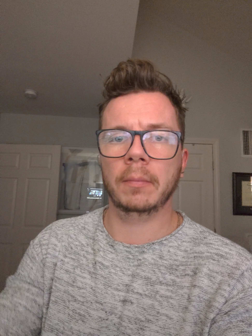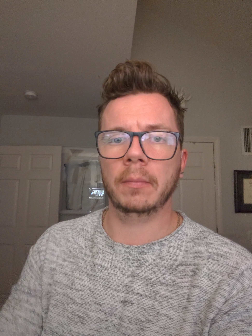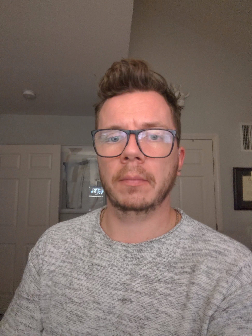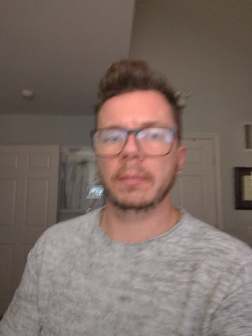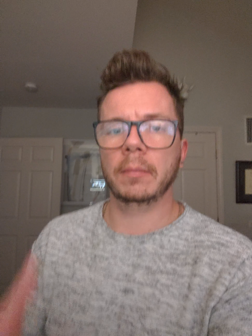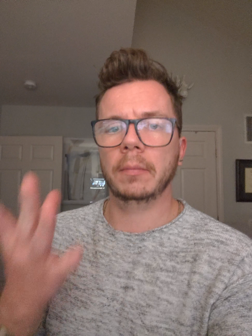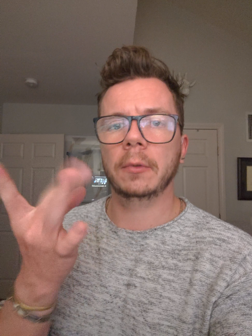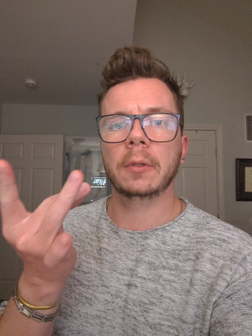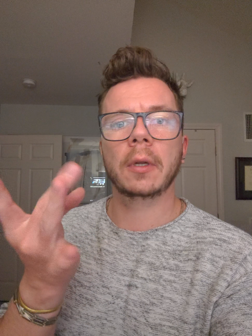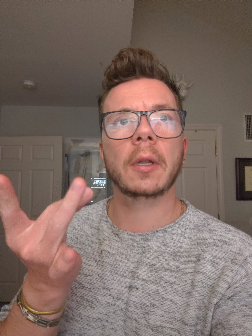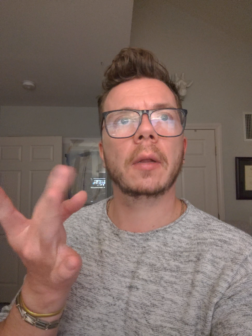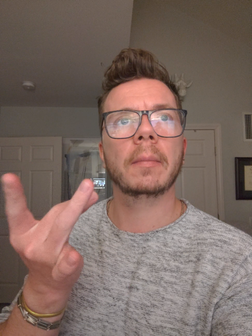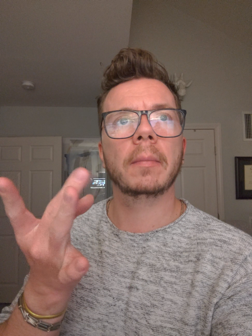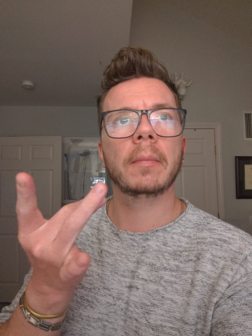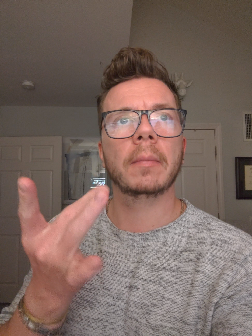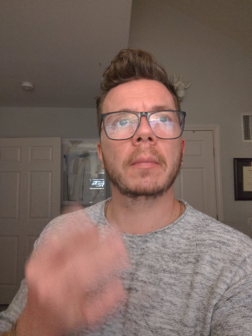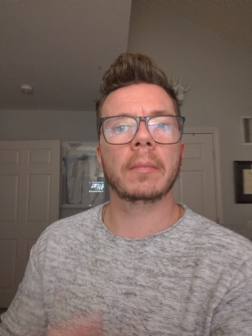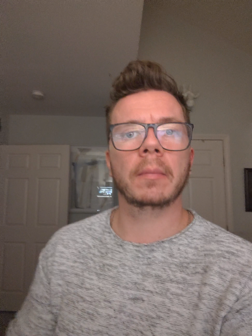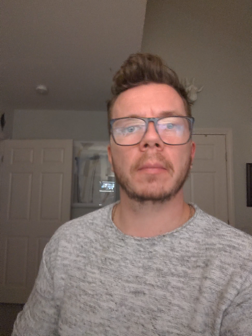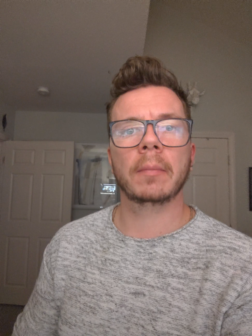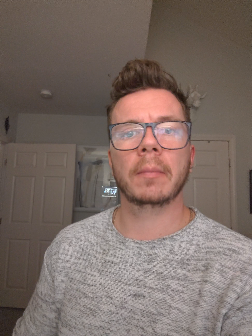sticky